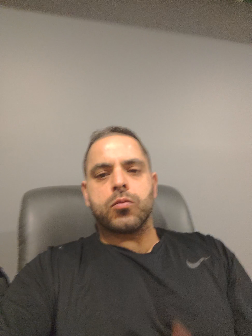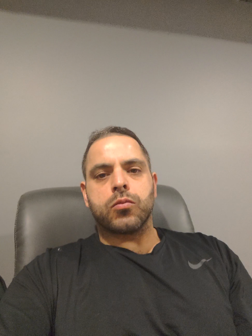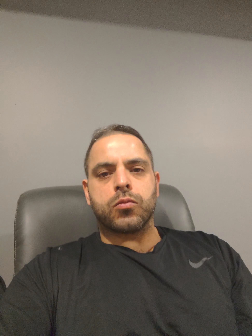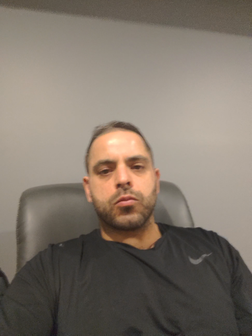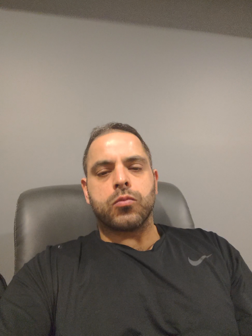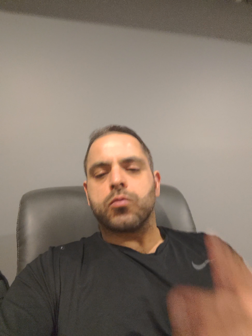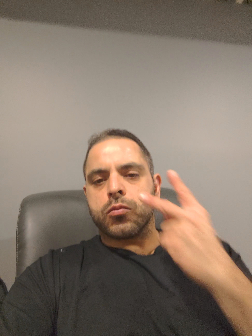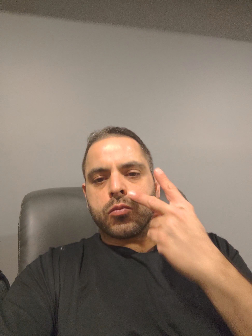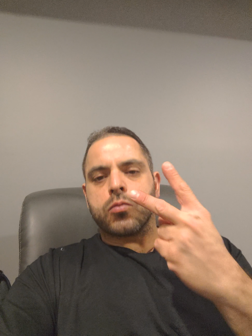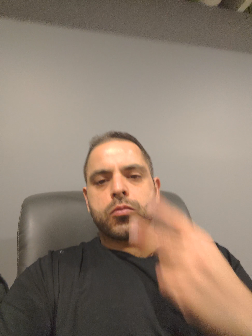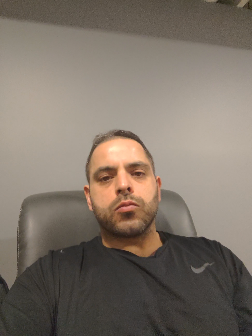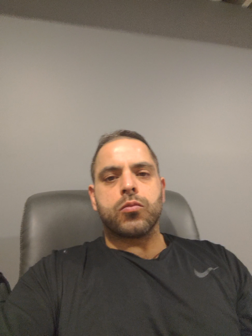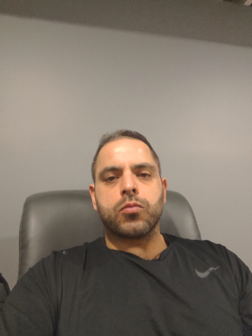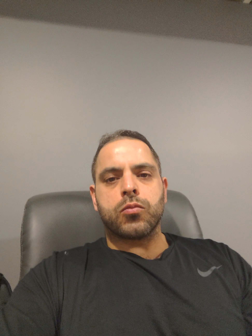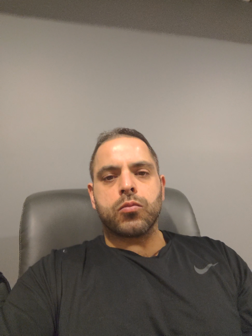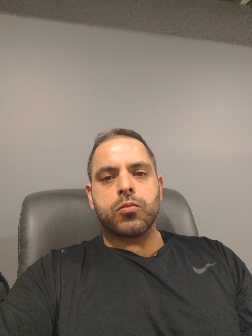see